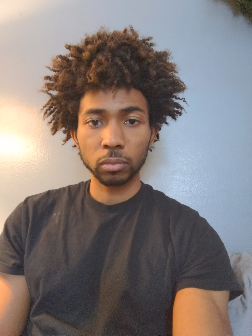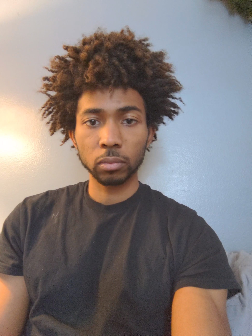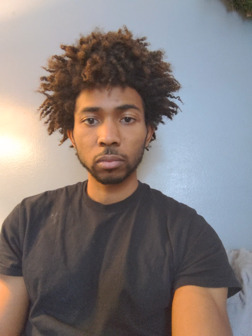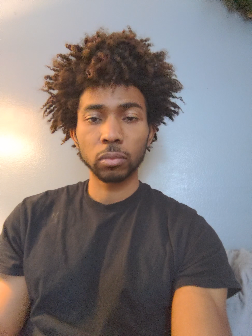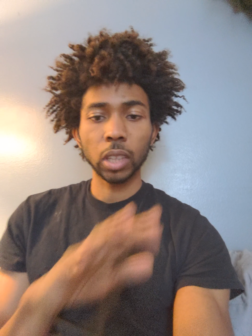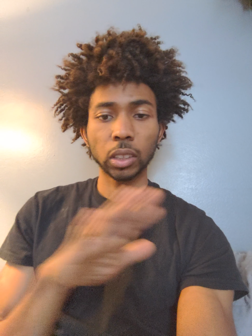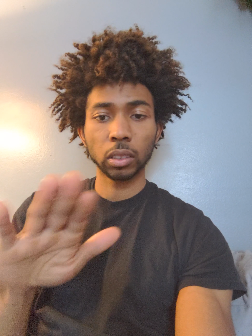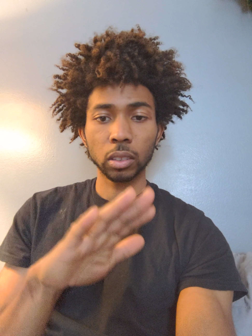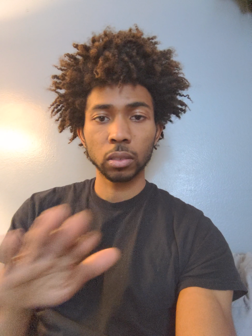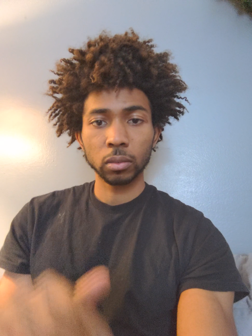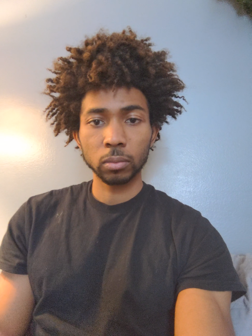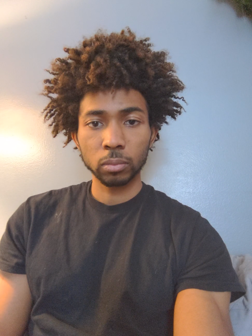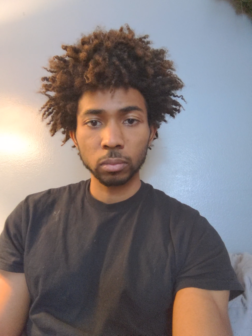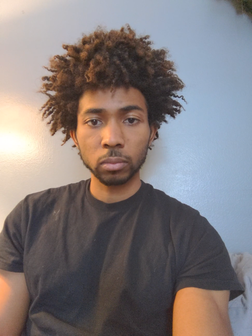clean